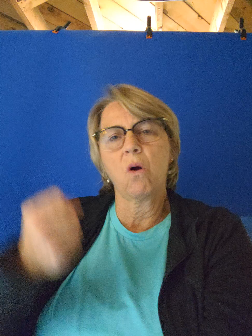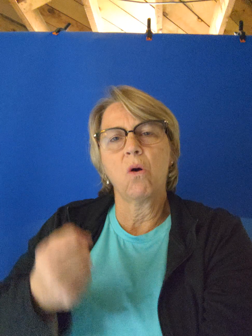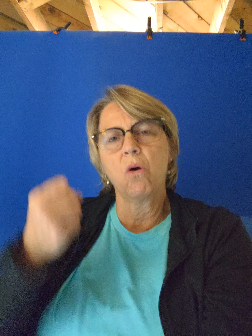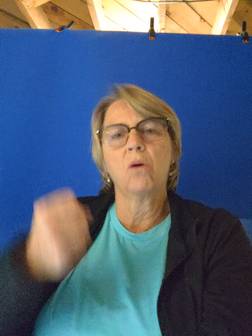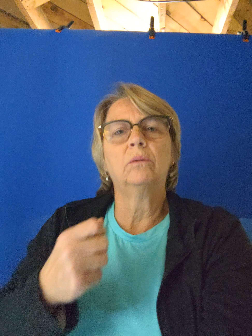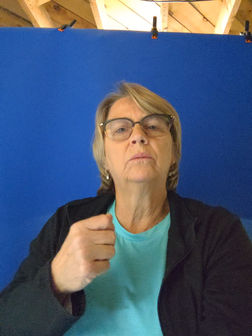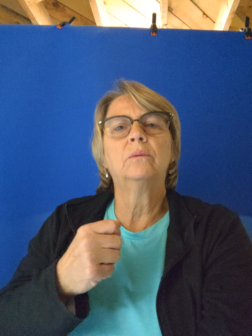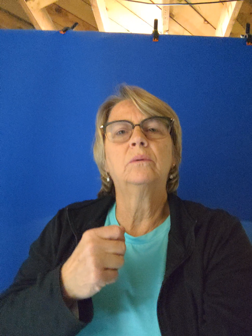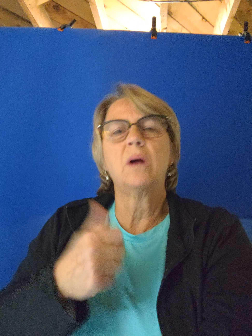car